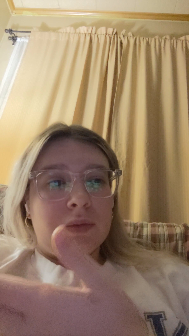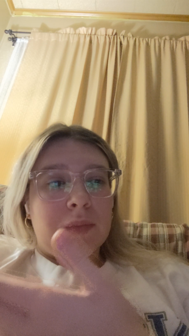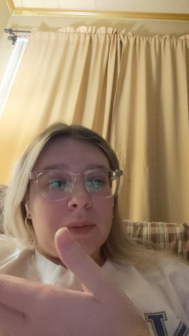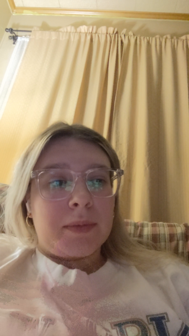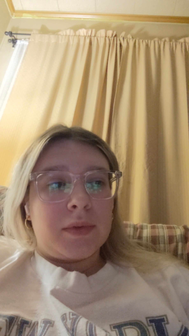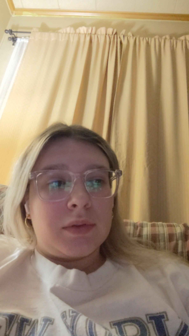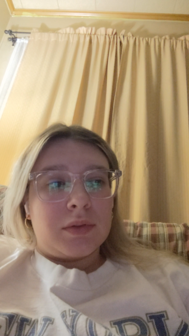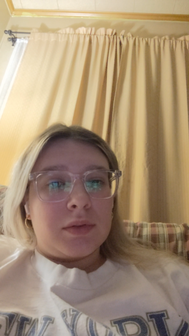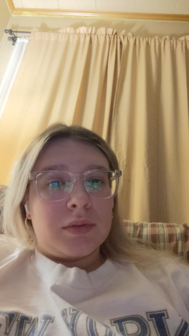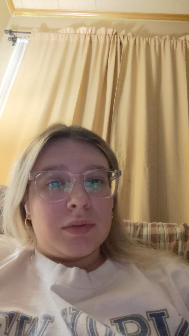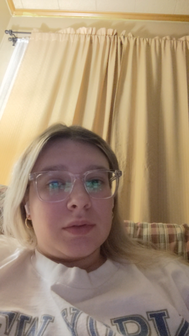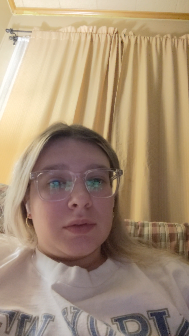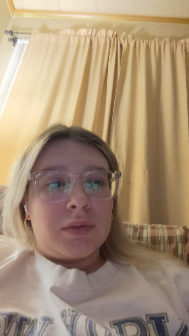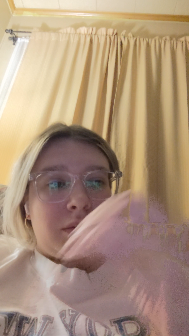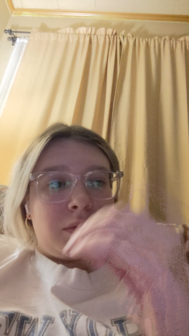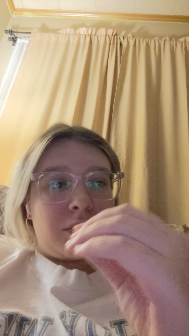more